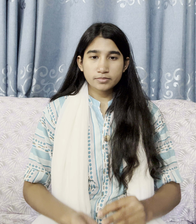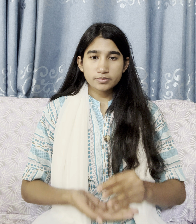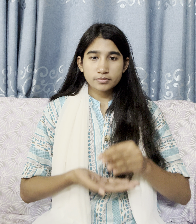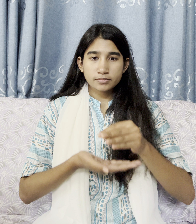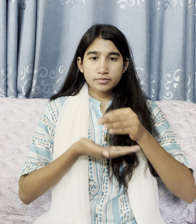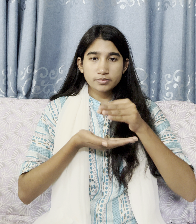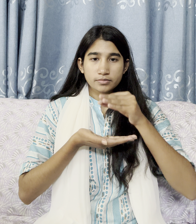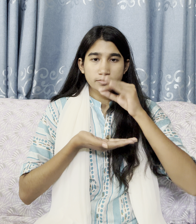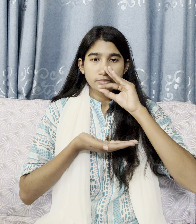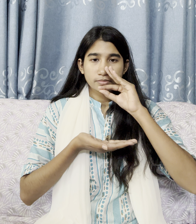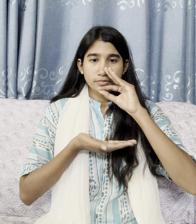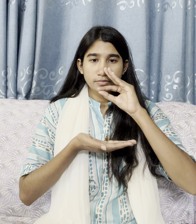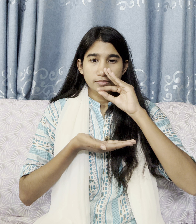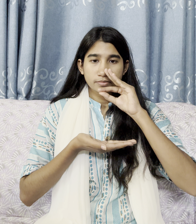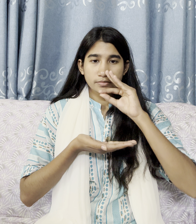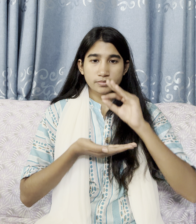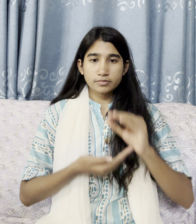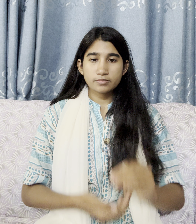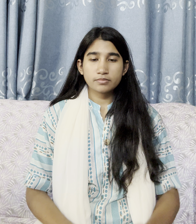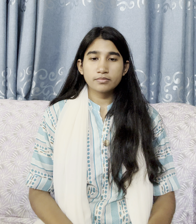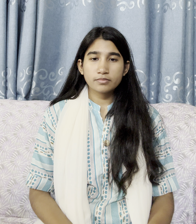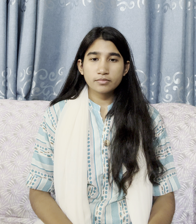চা